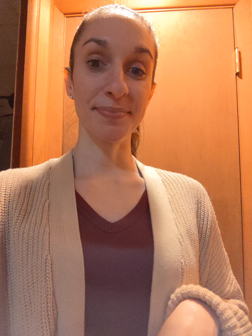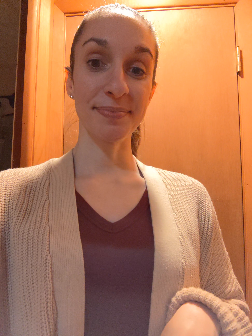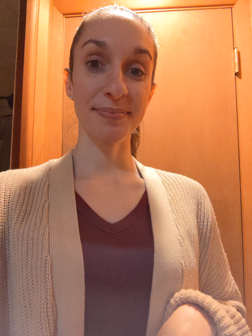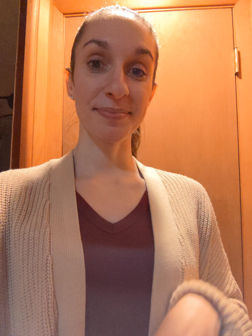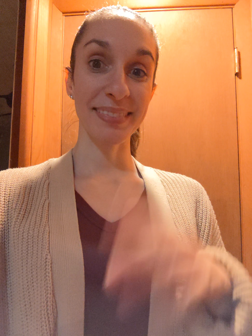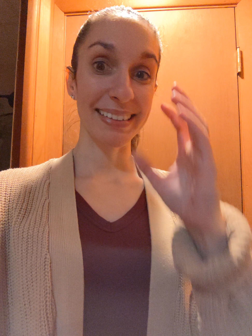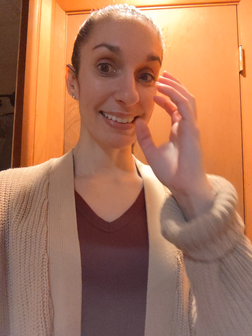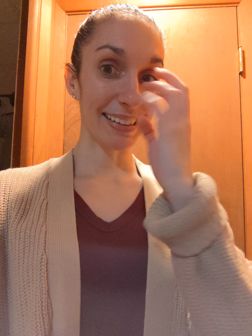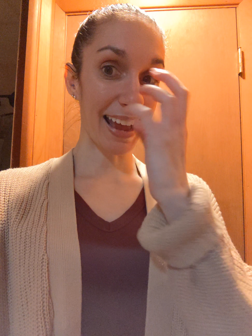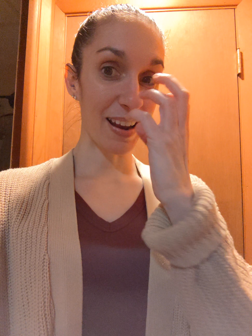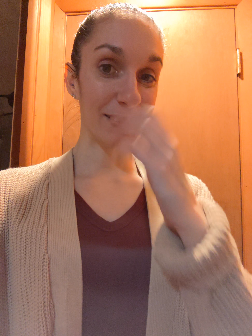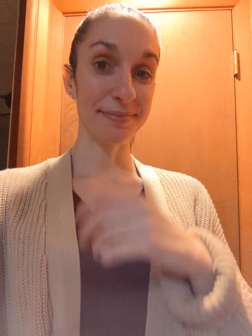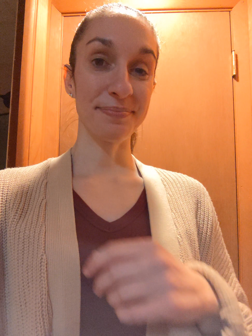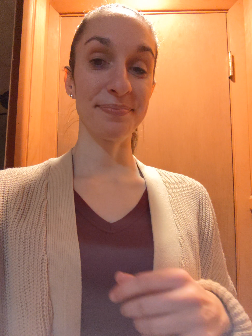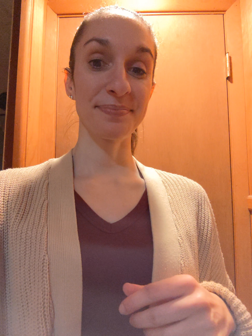clown